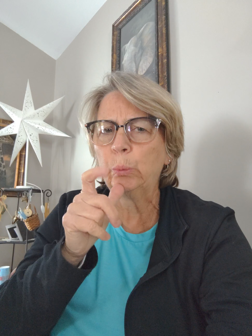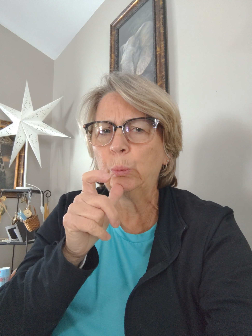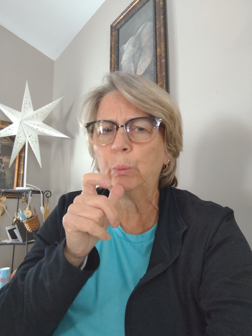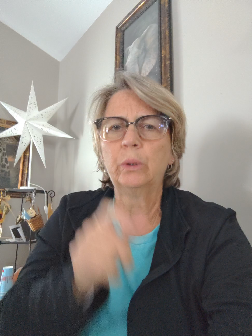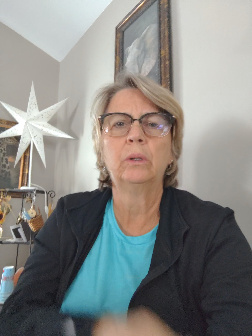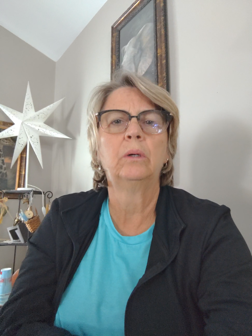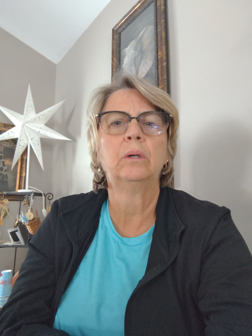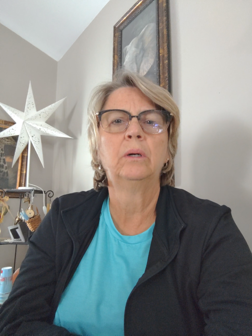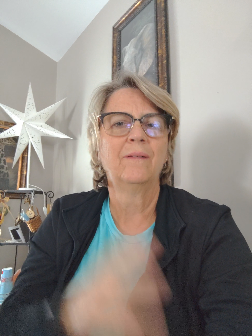who